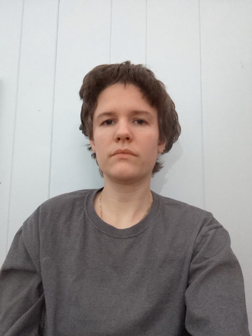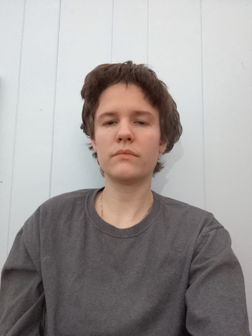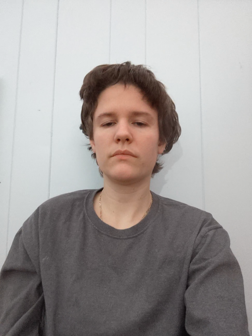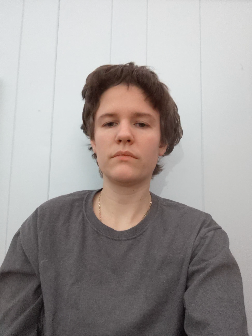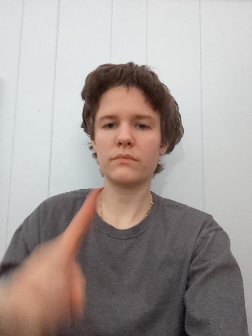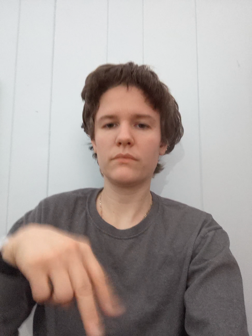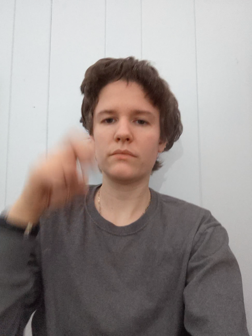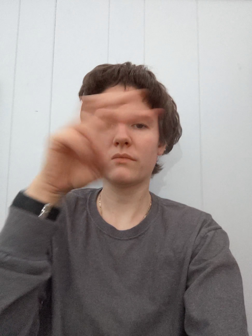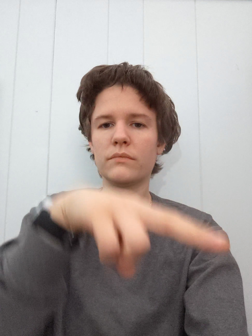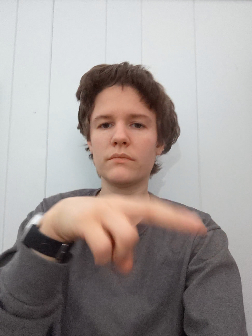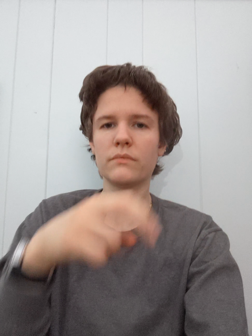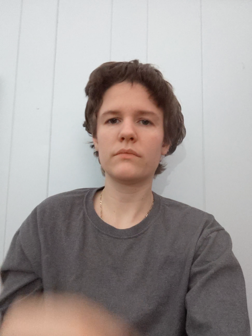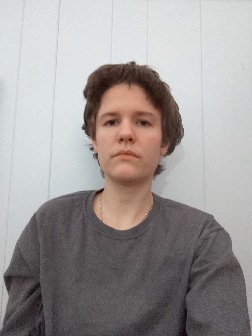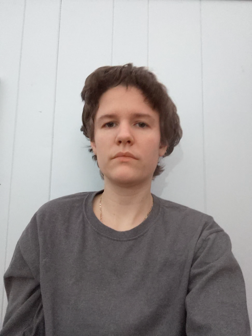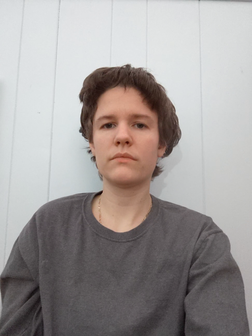jump